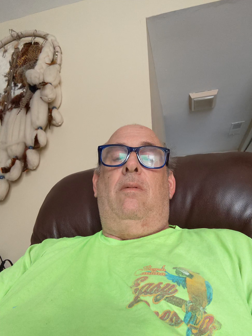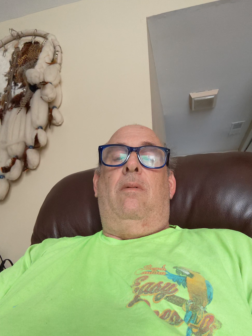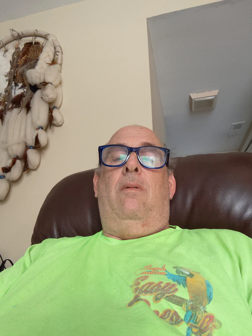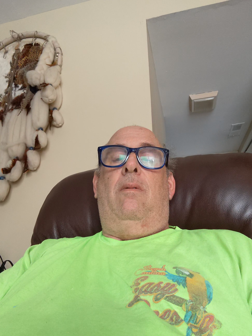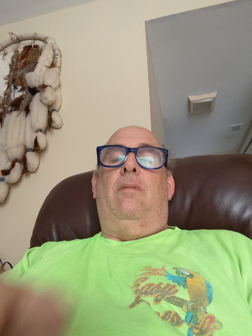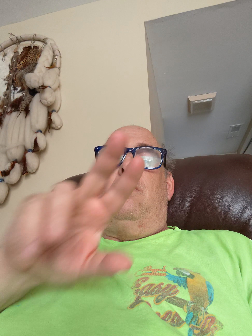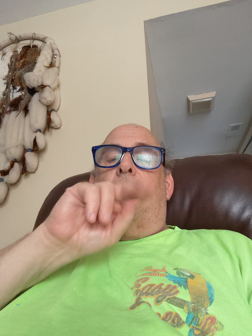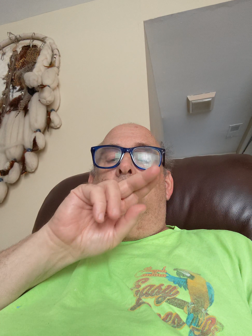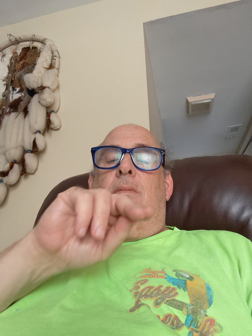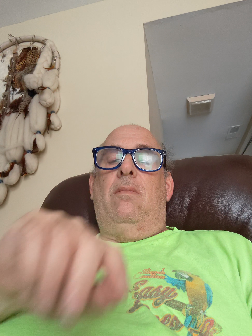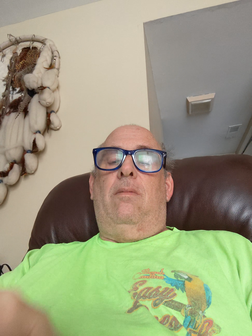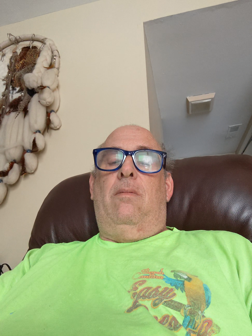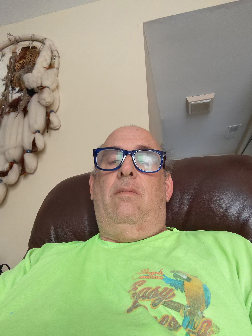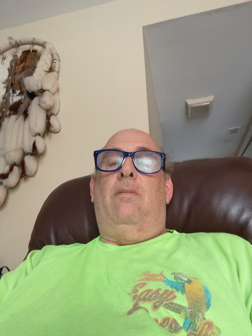duck